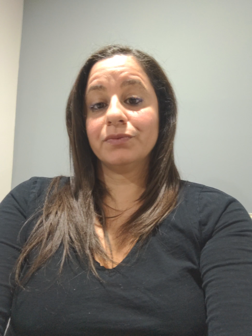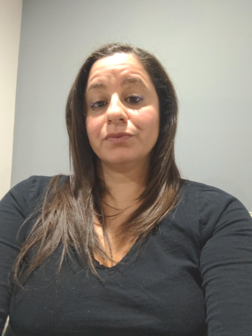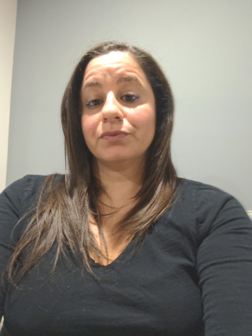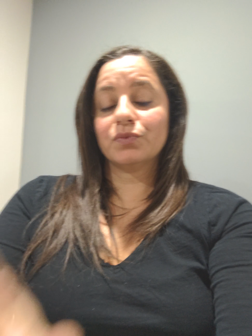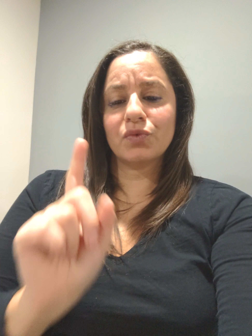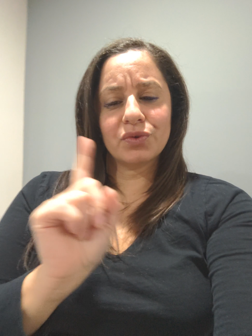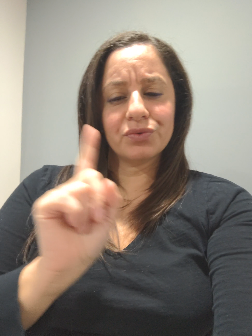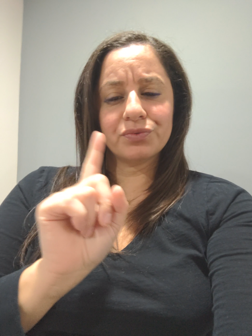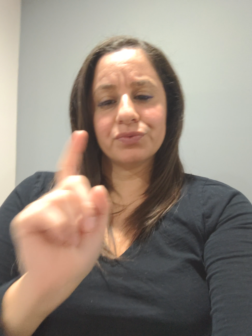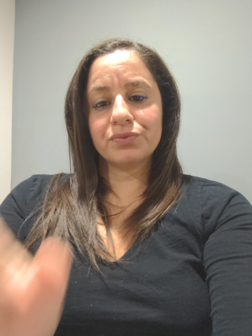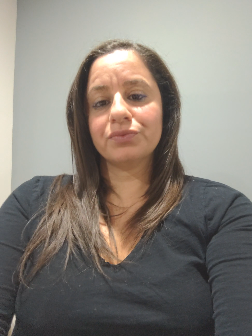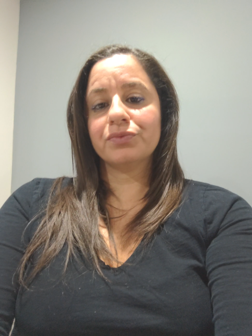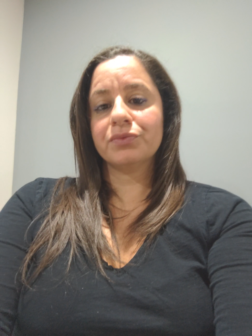where